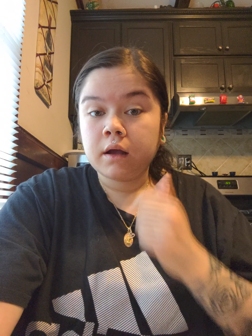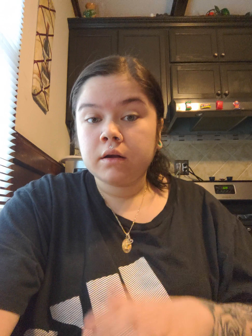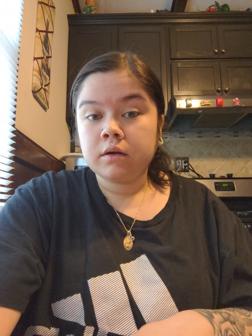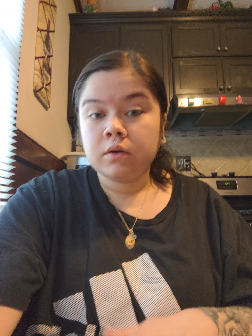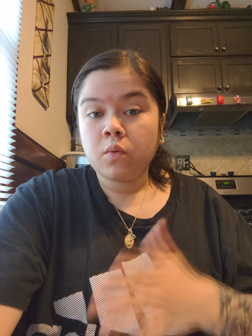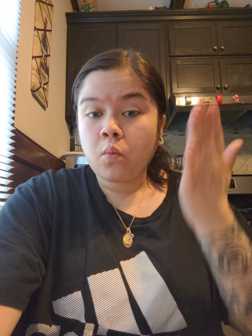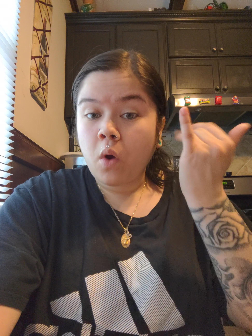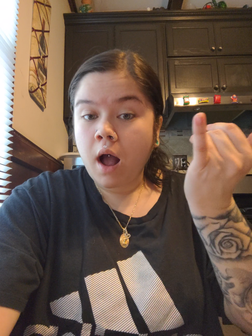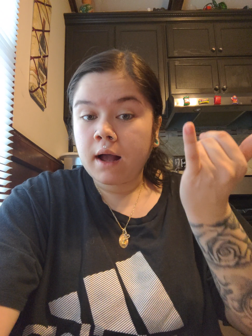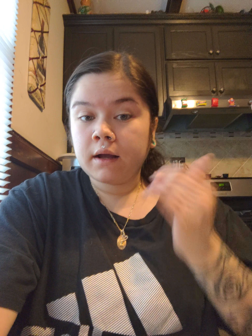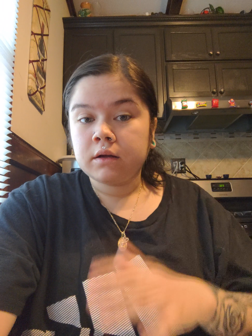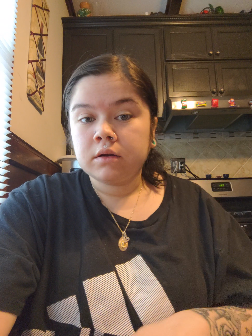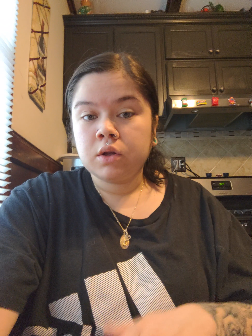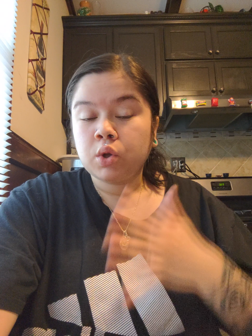why